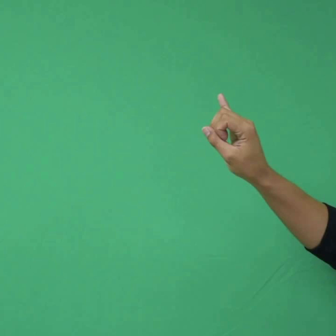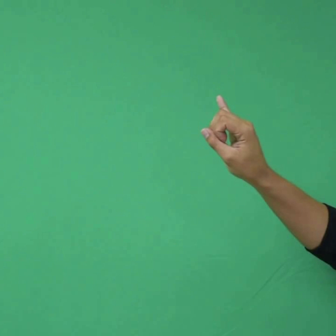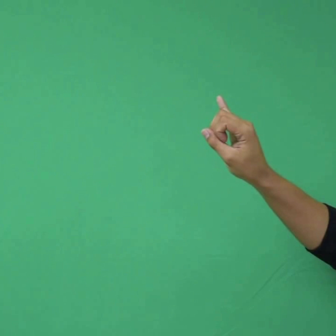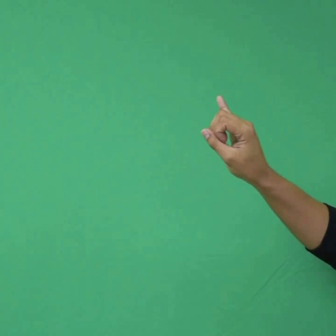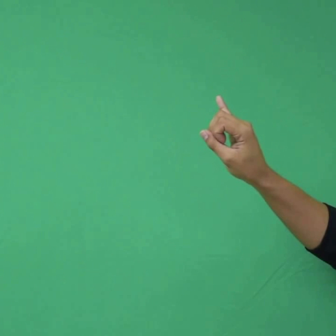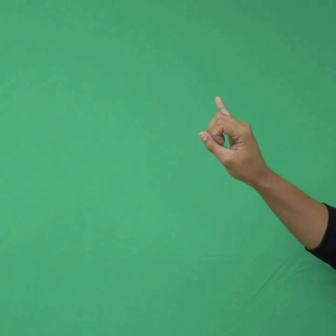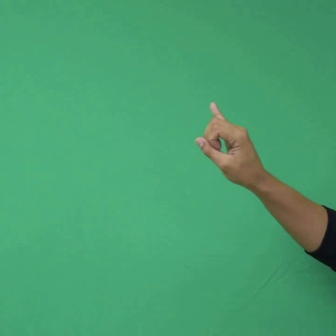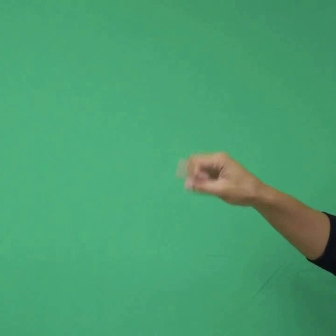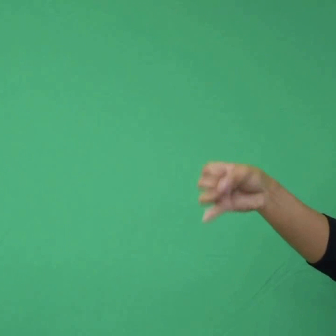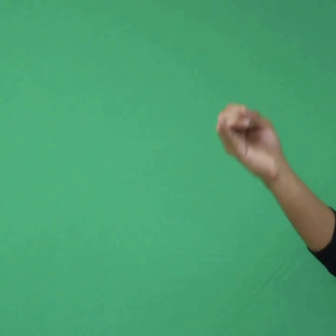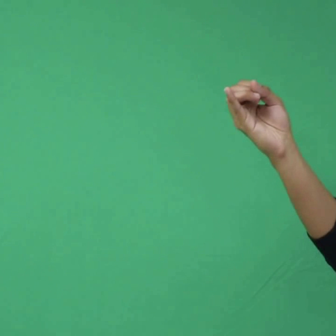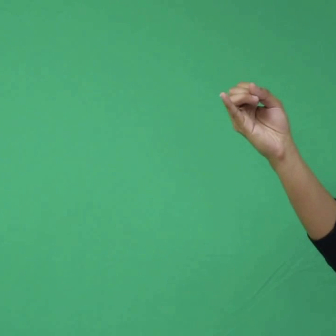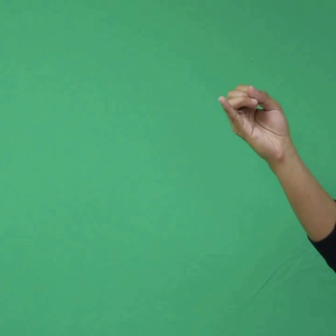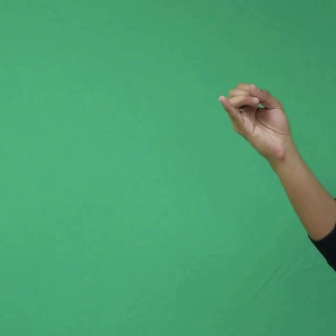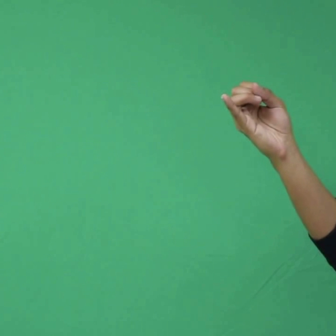J